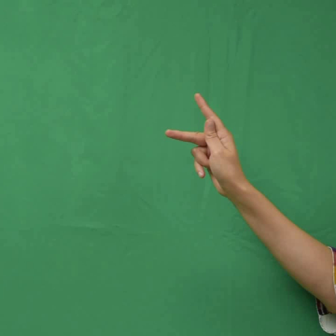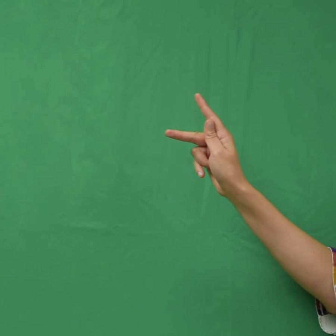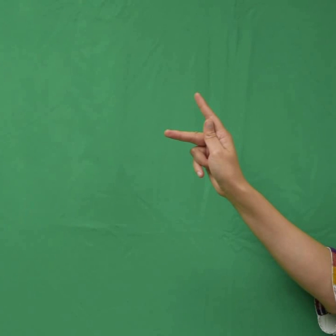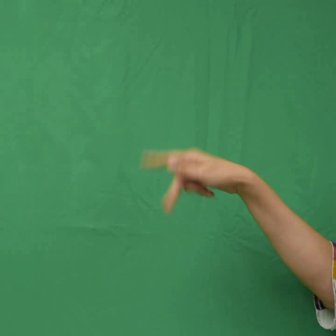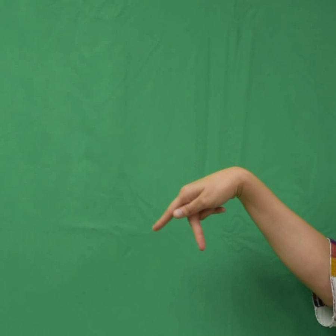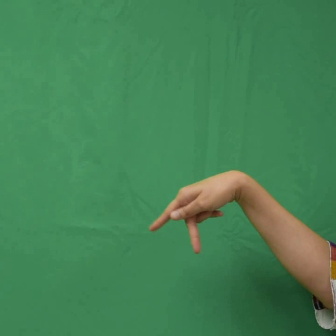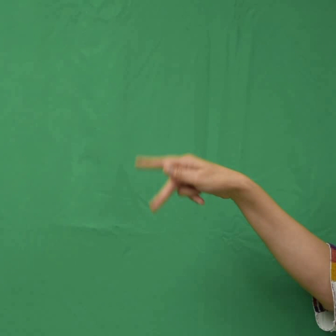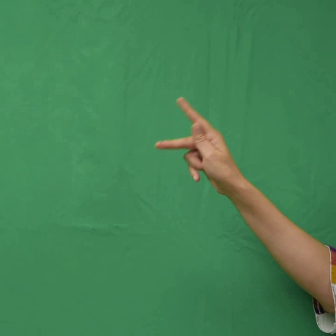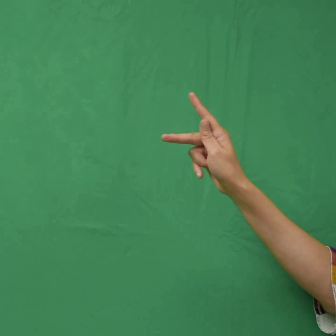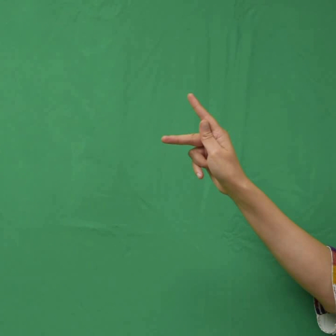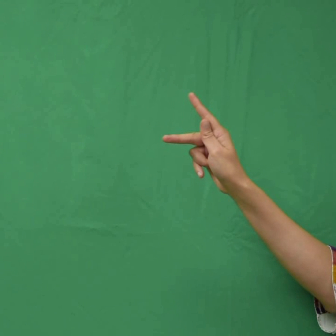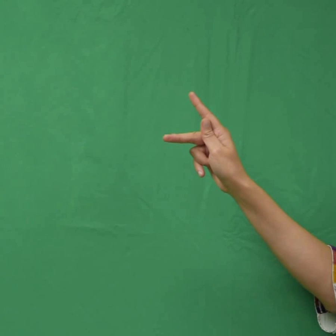K